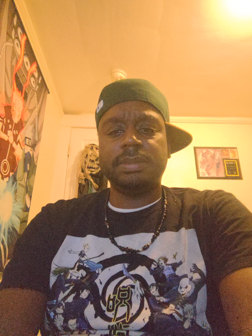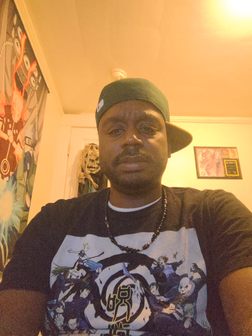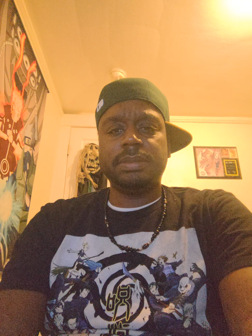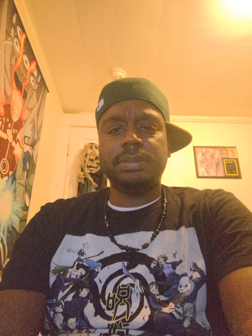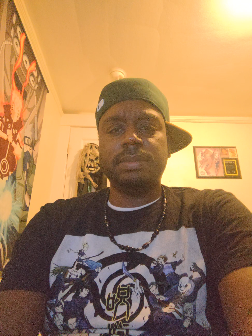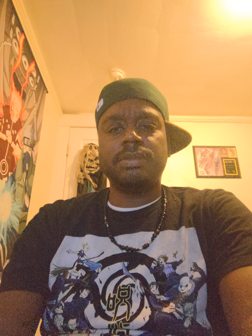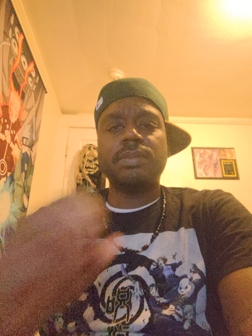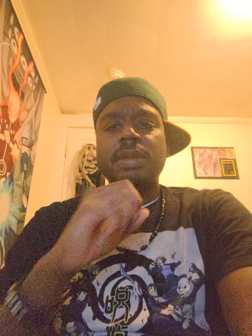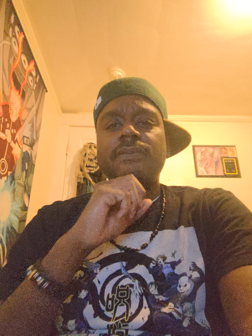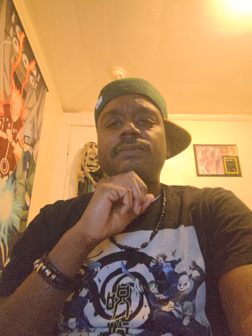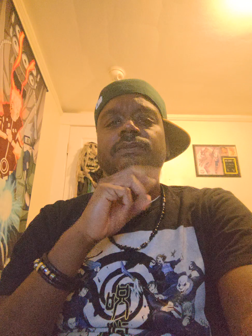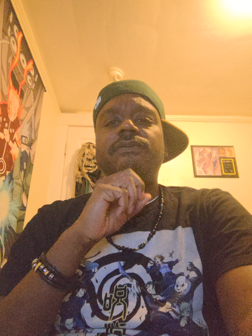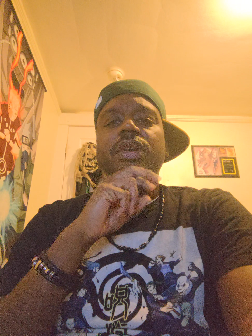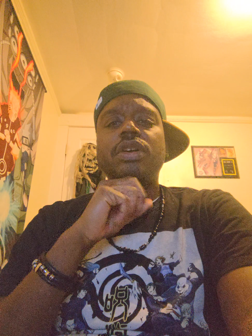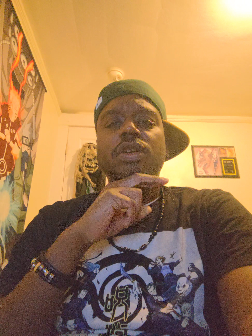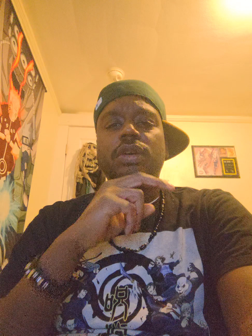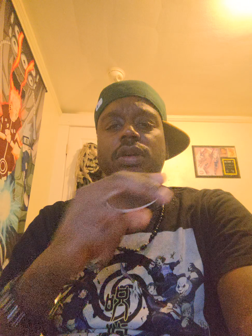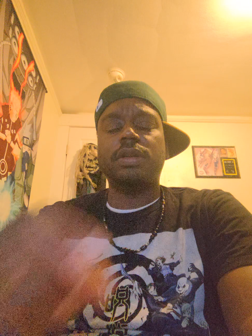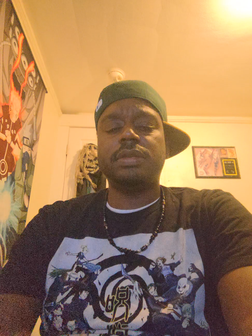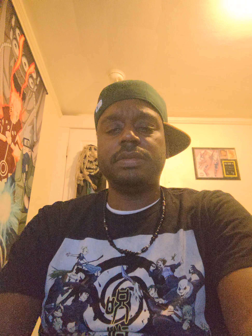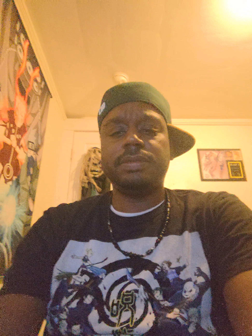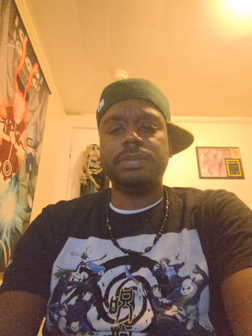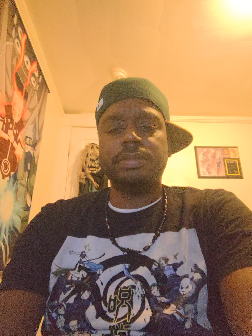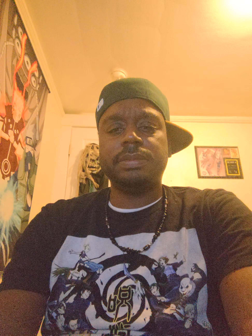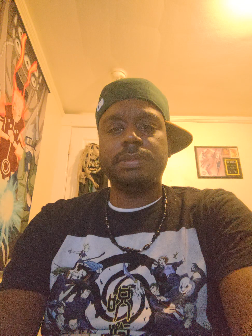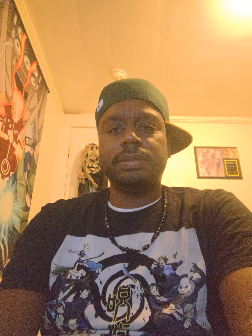frog